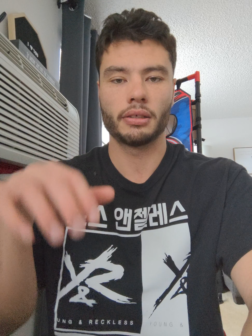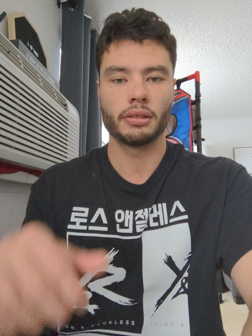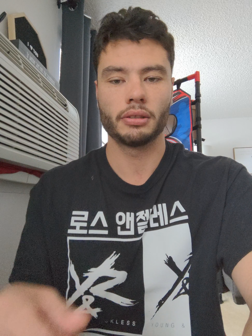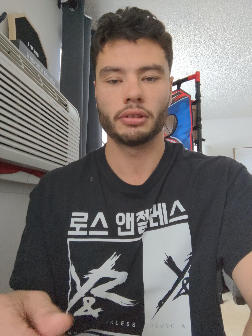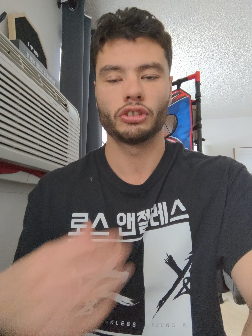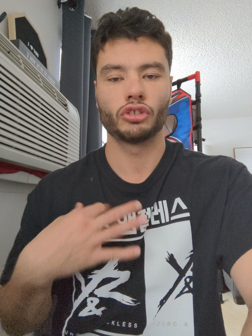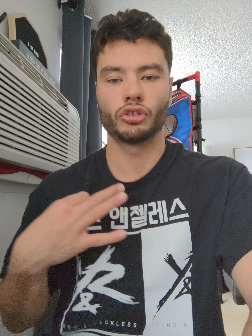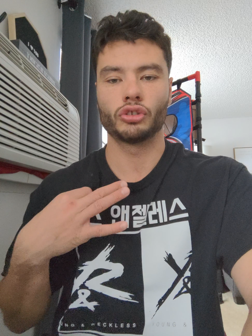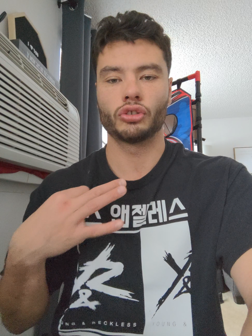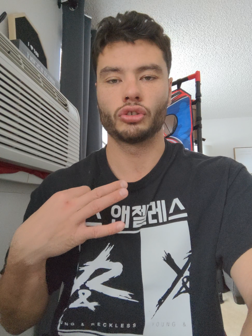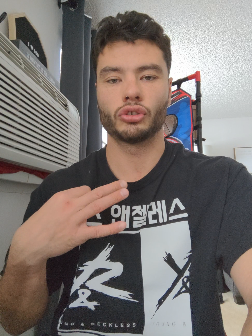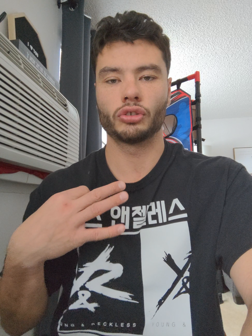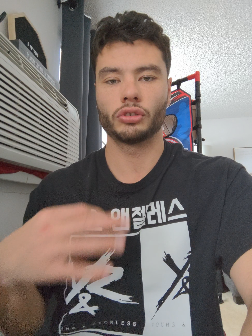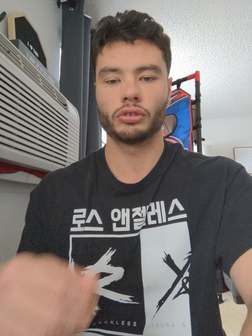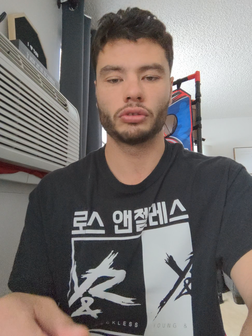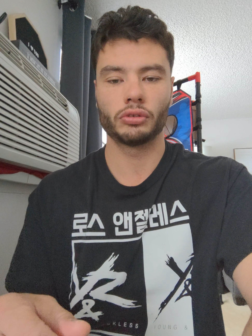shirt